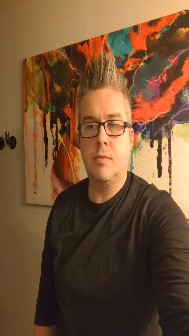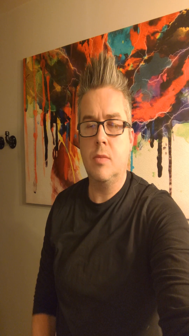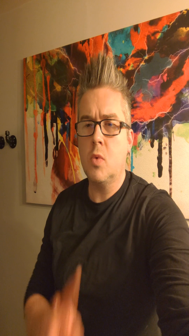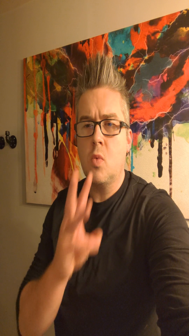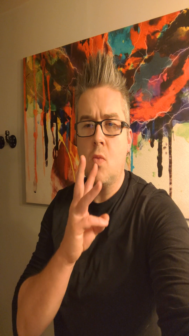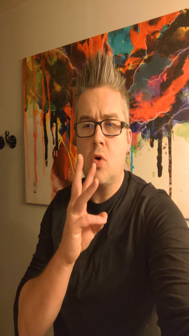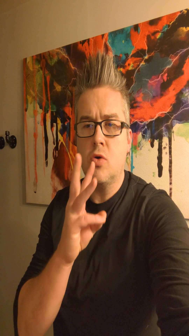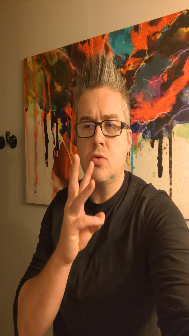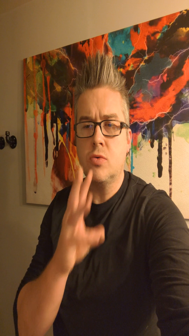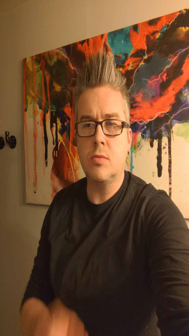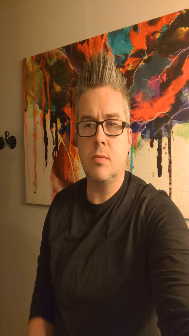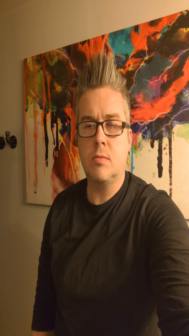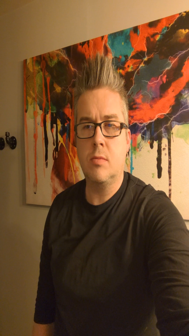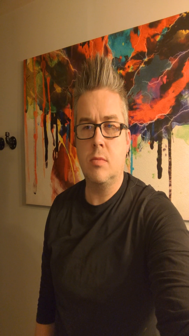water